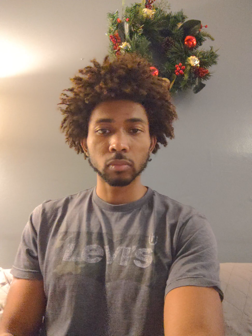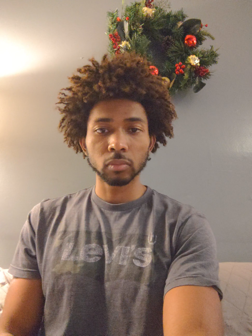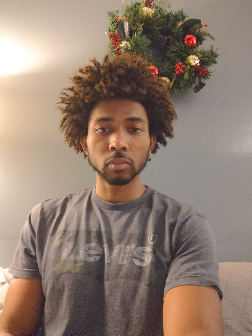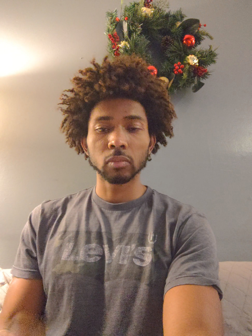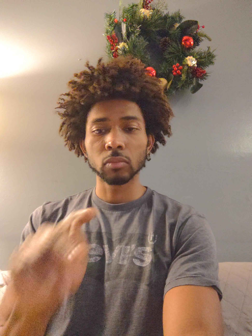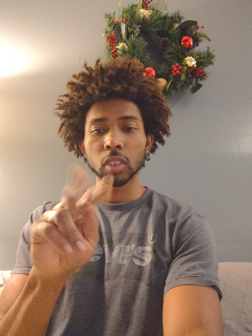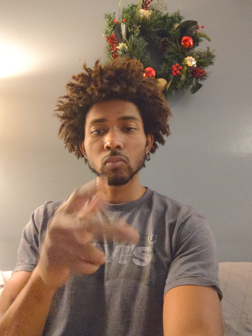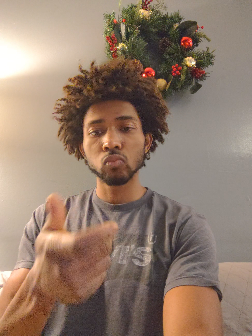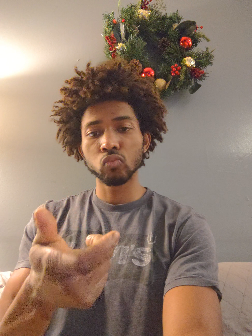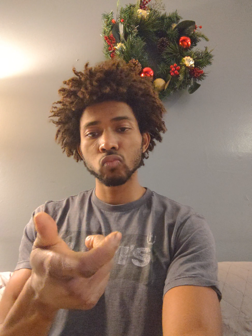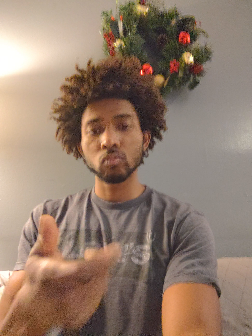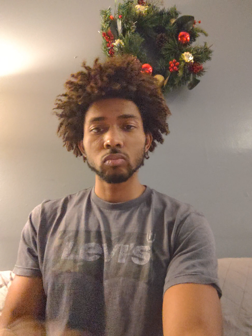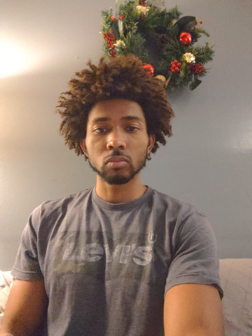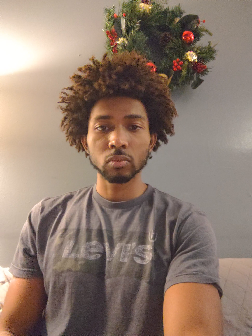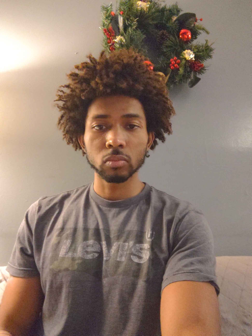TV